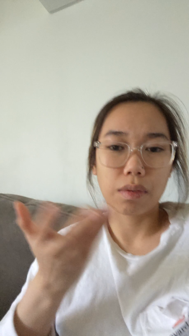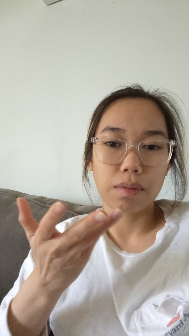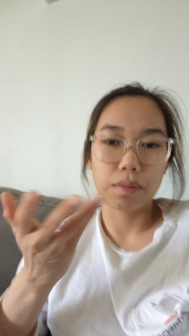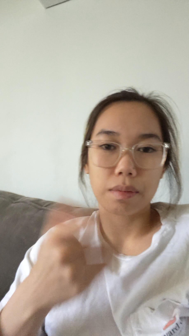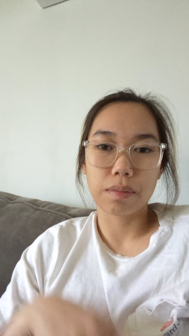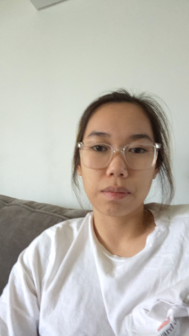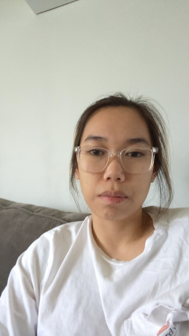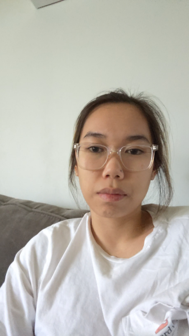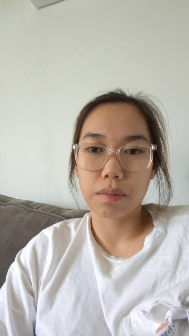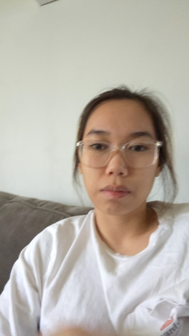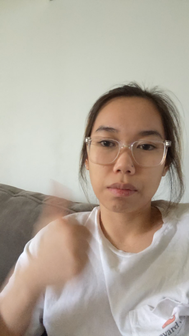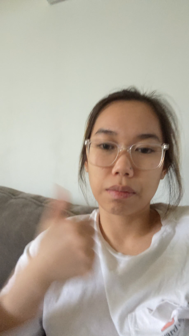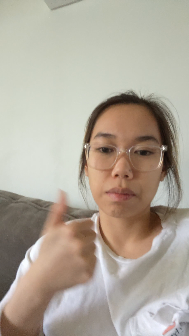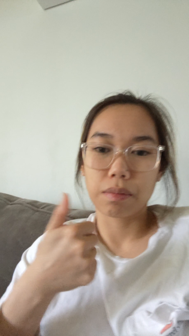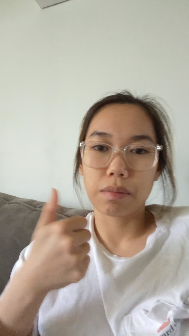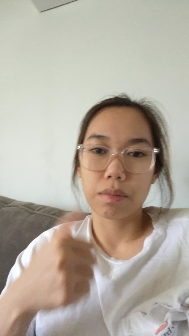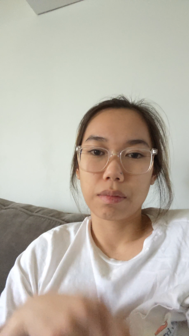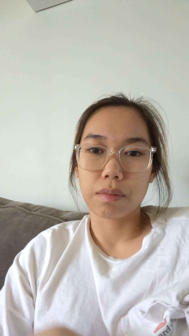game